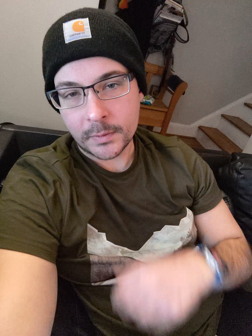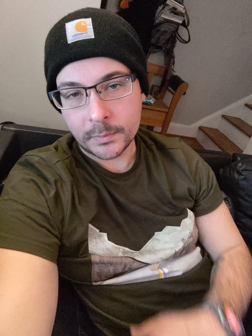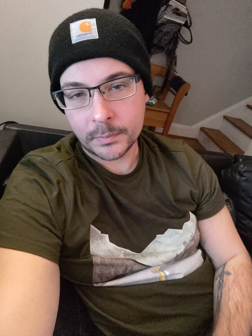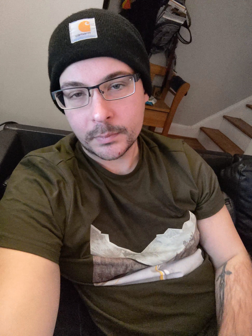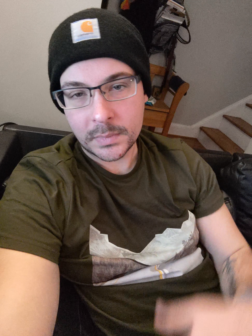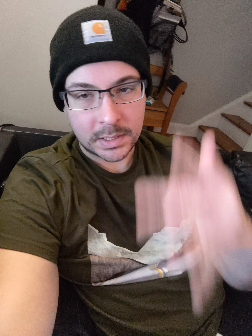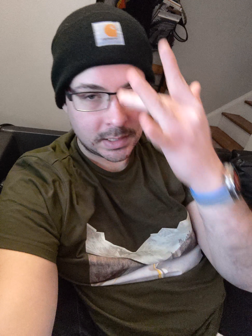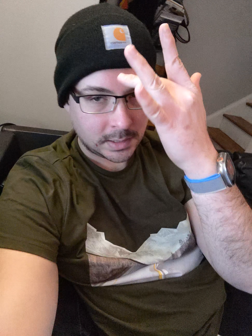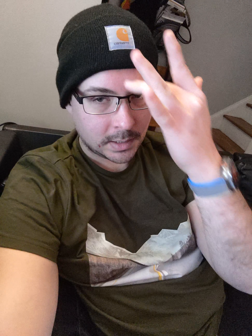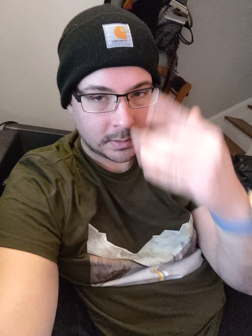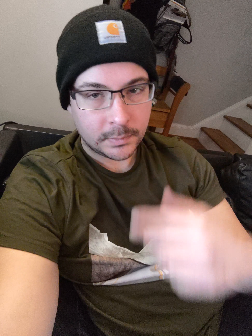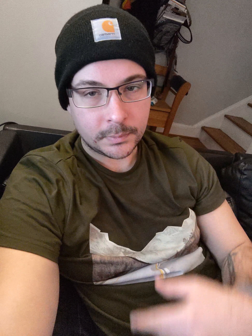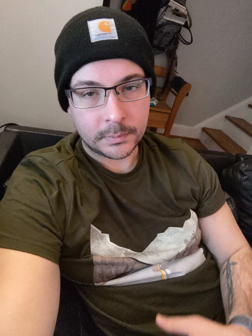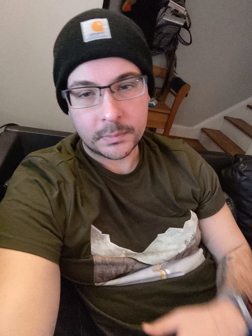sick